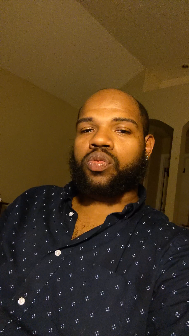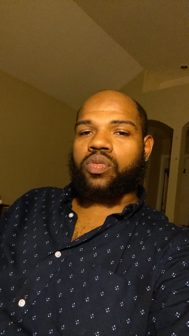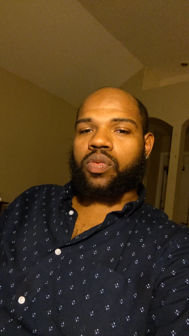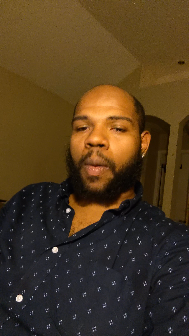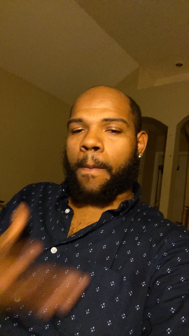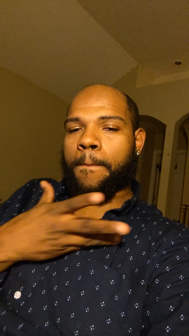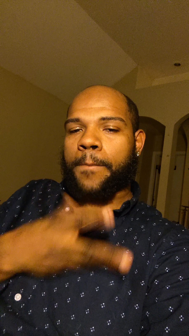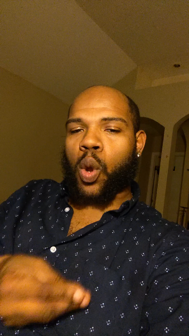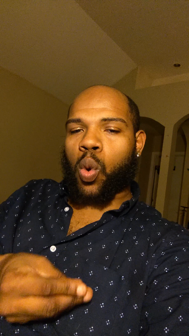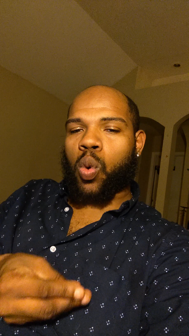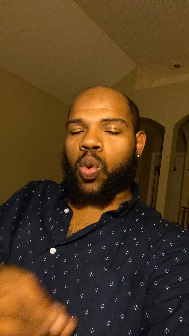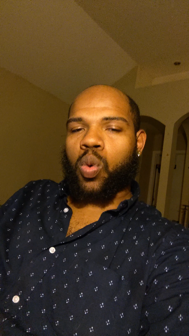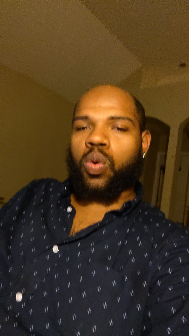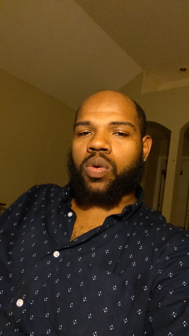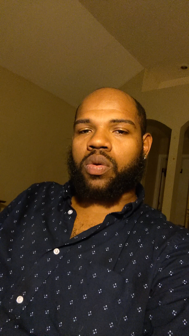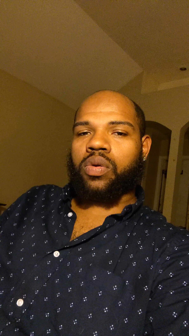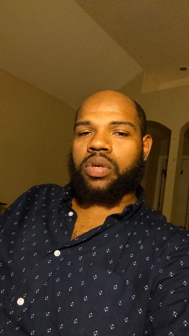poor